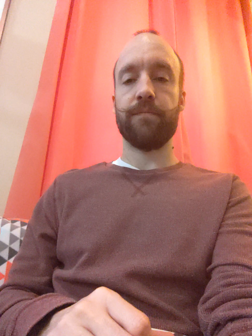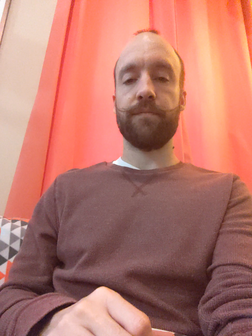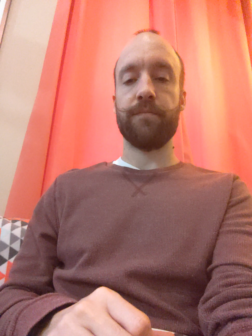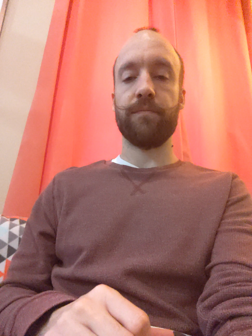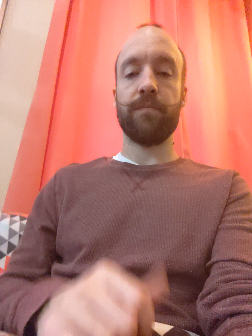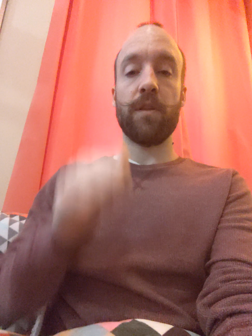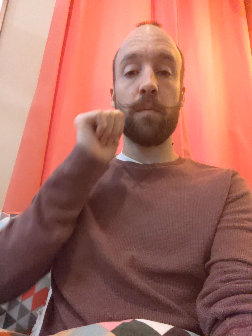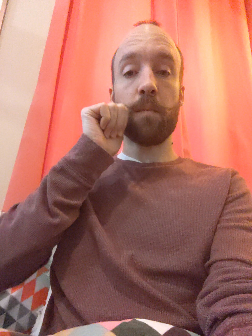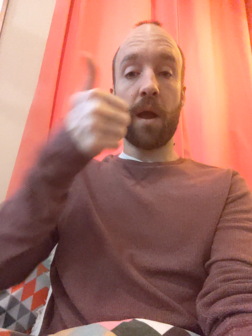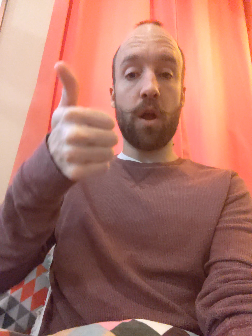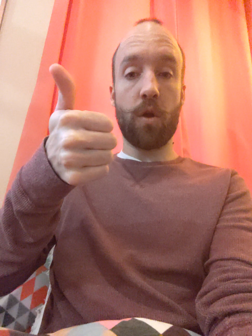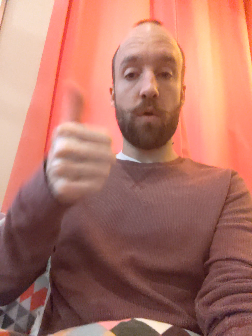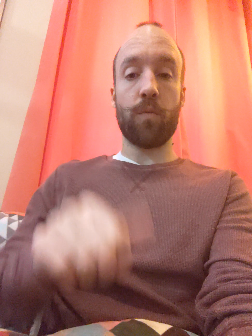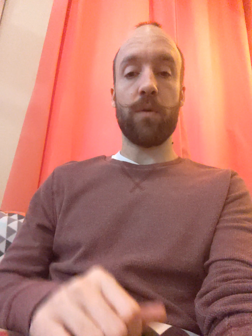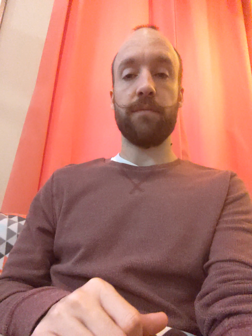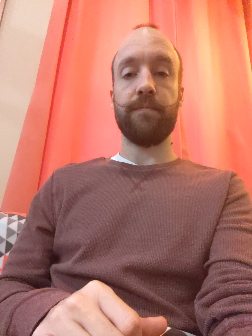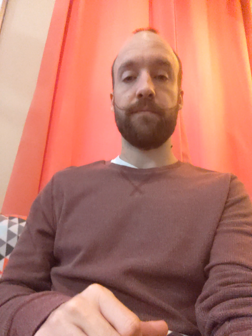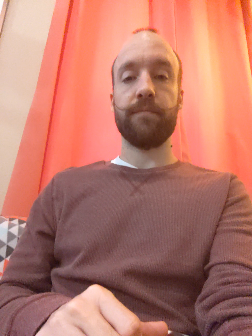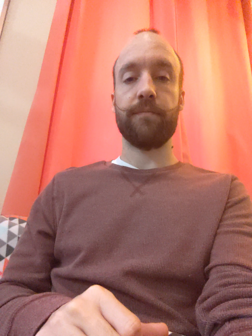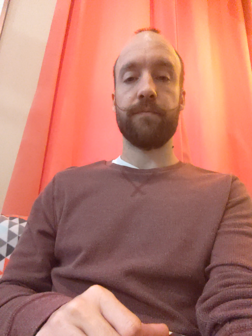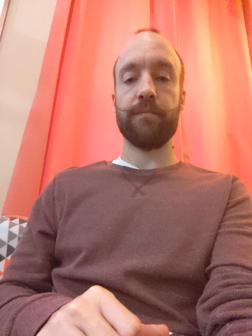tomorrow